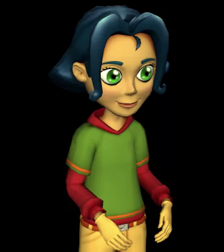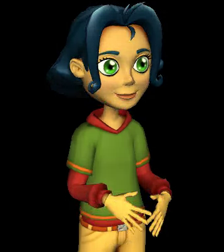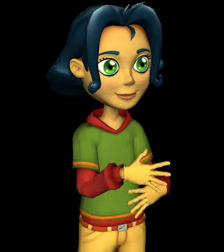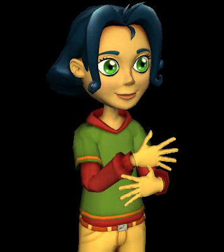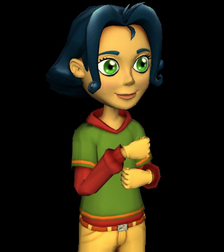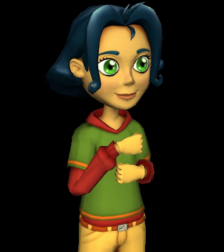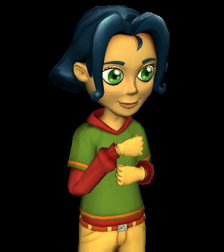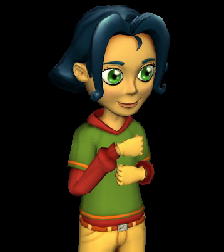يستقبل